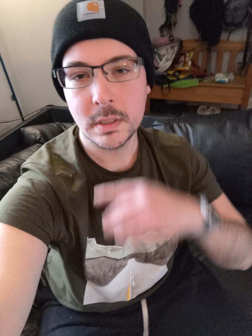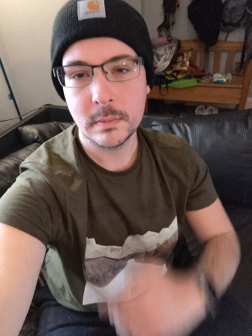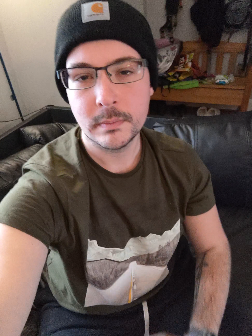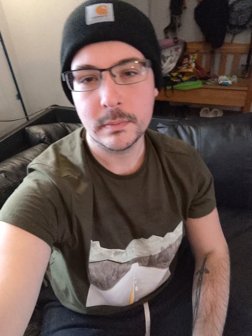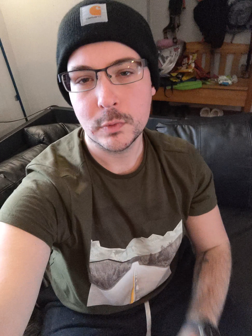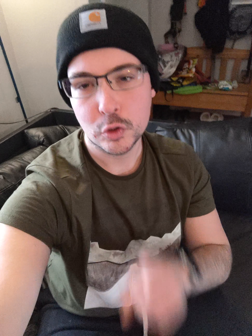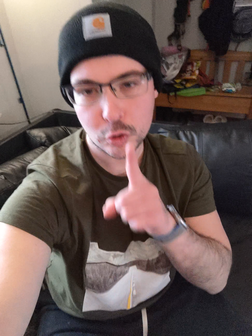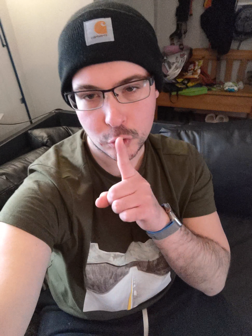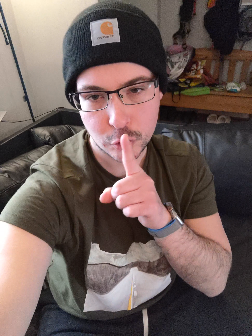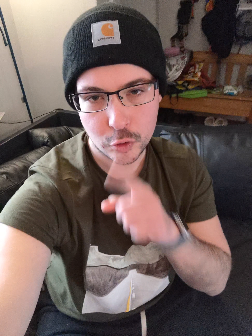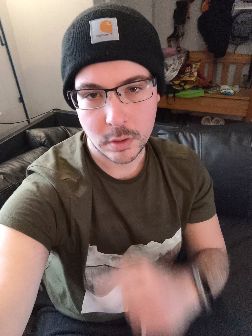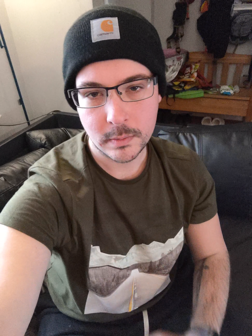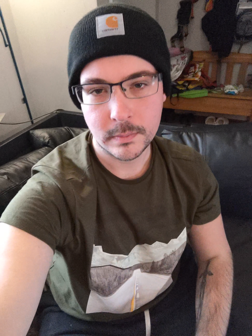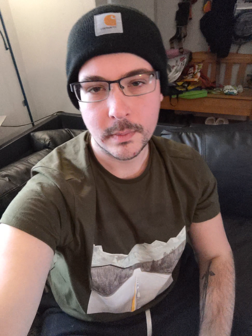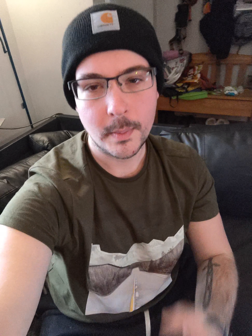shhh